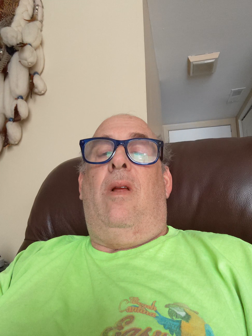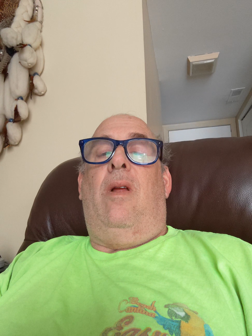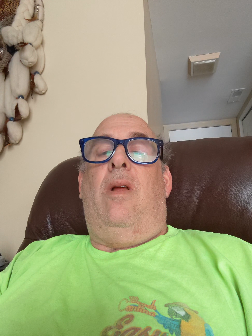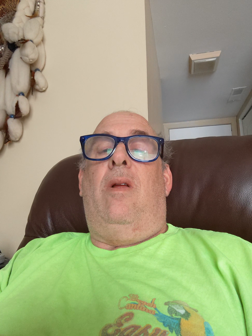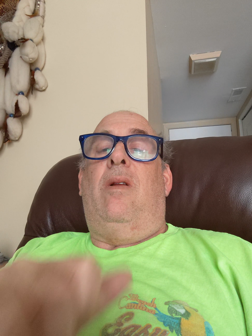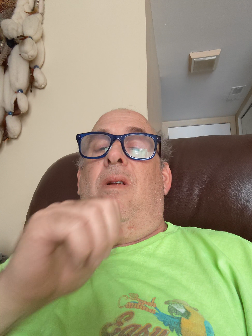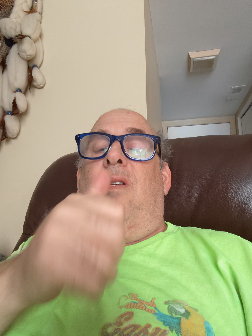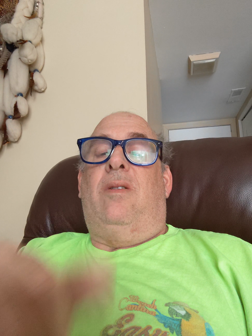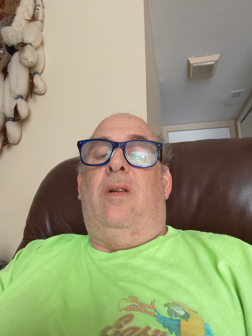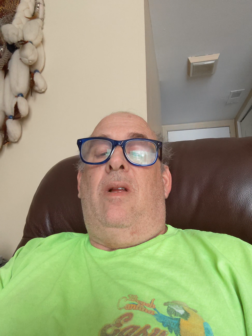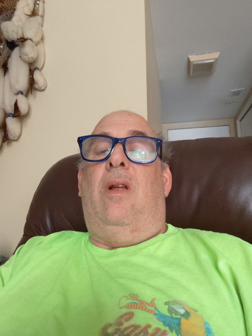not